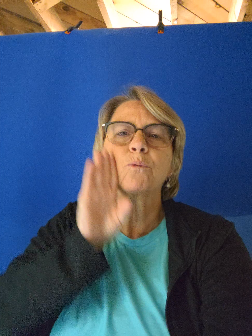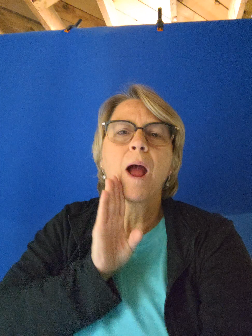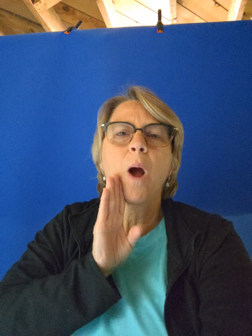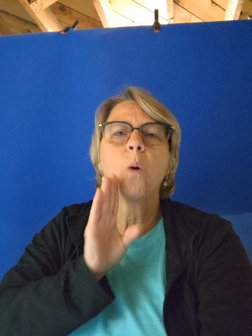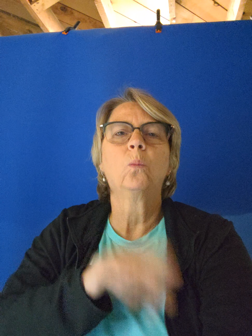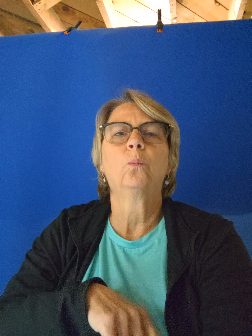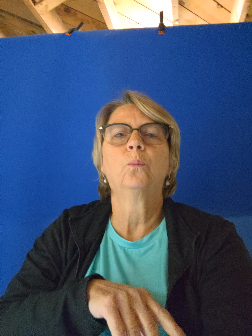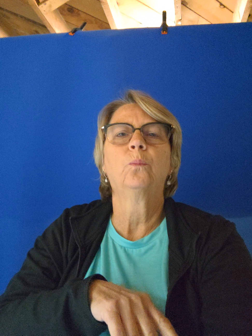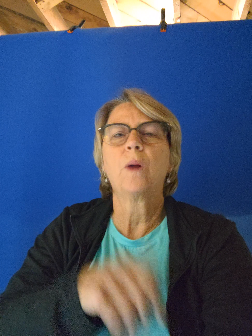brown